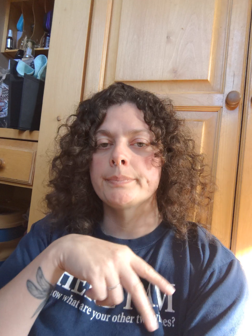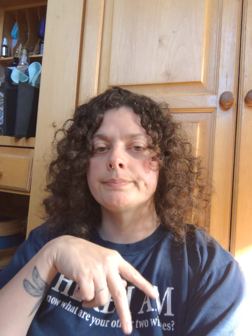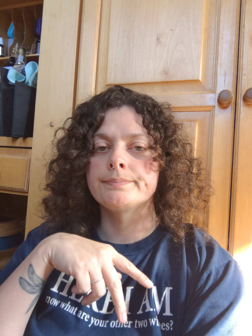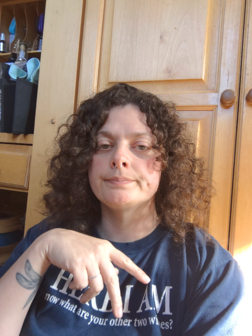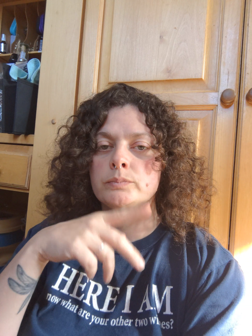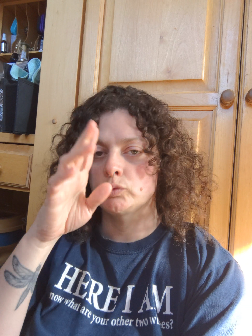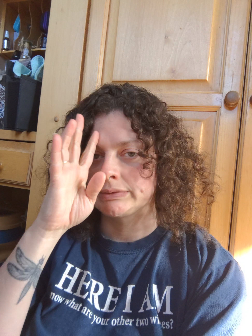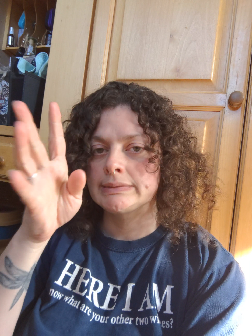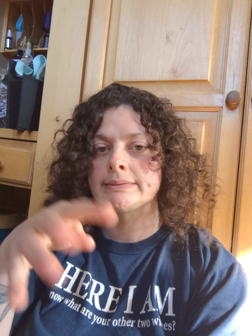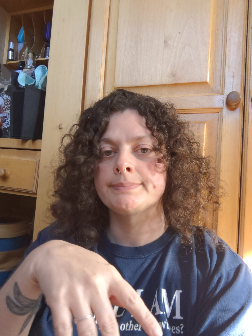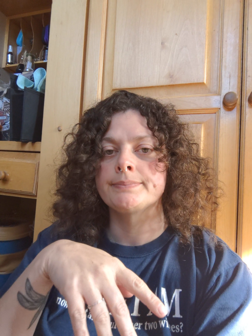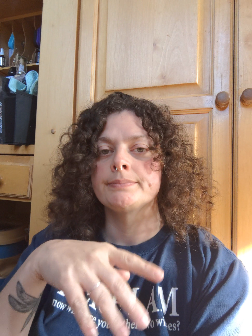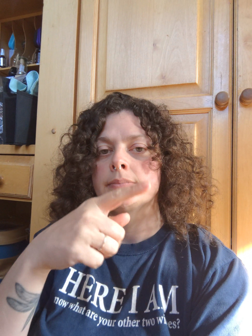pretend